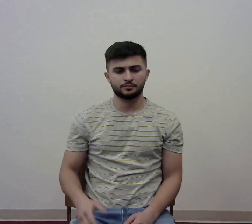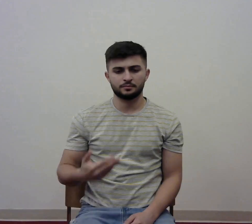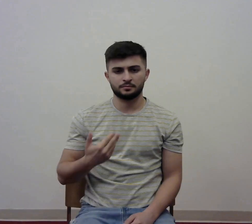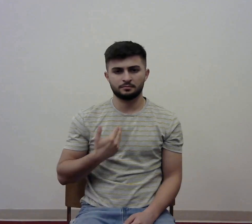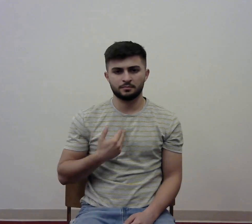mən